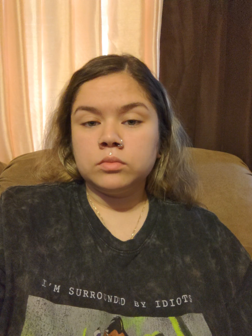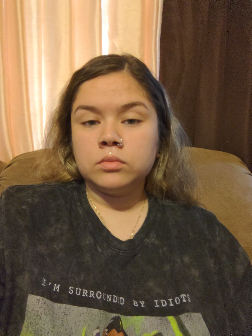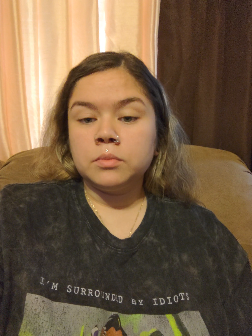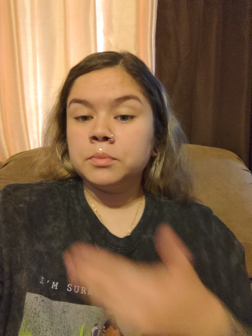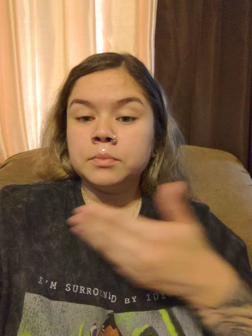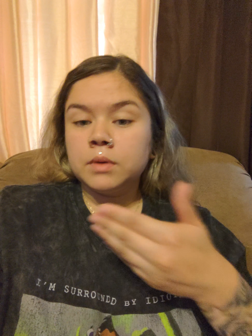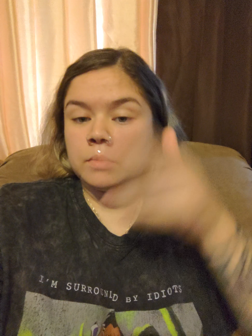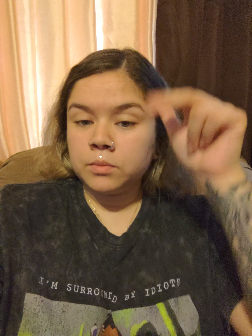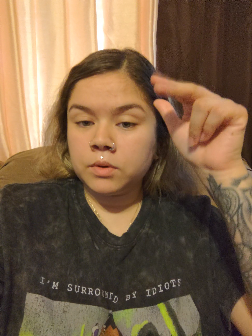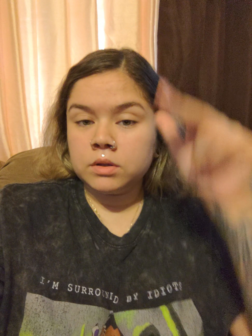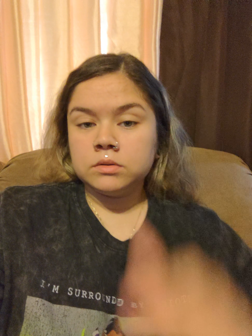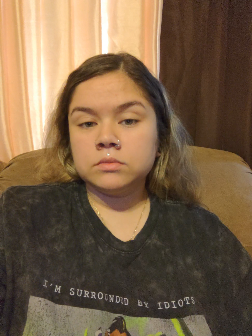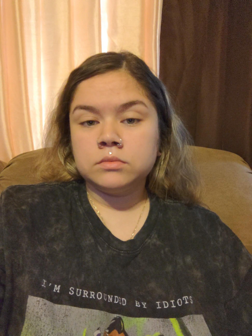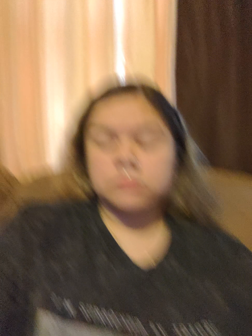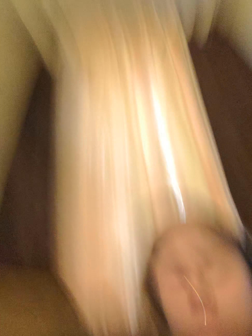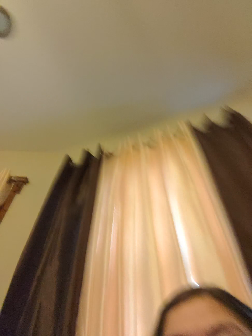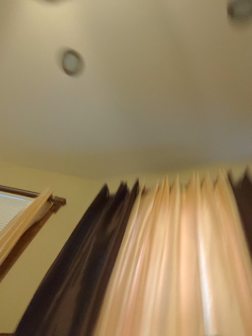pony